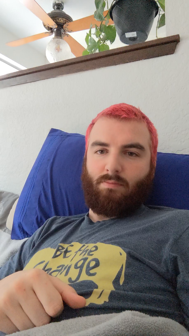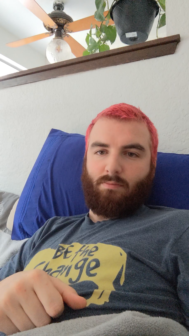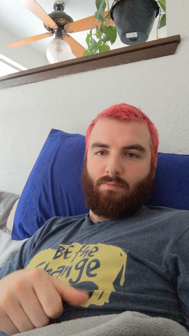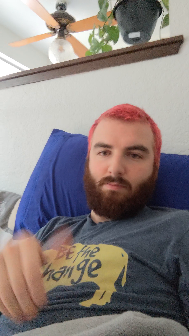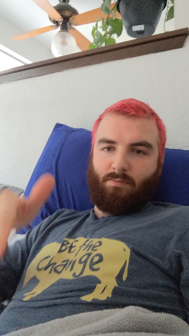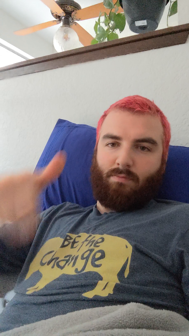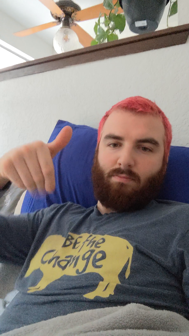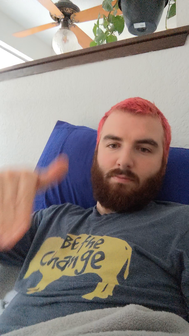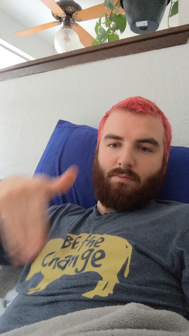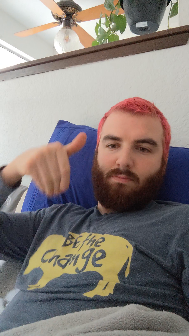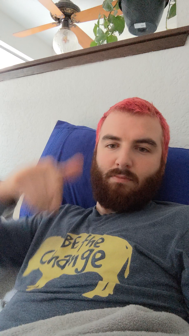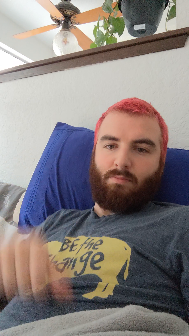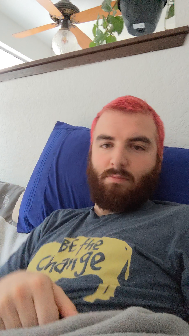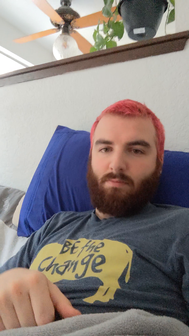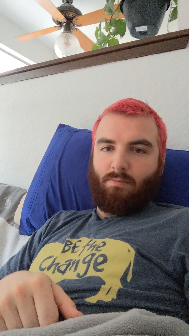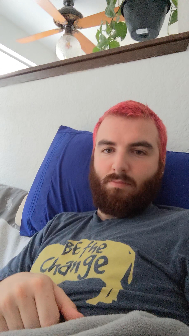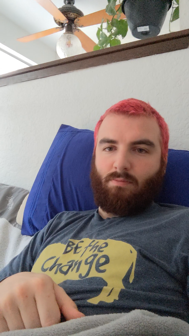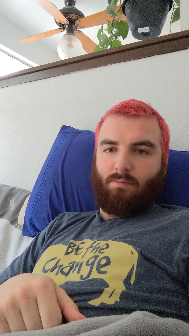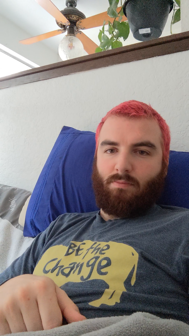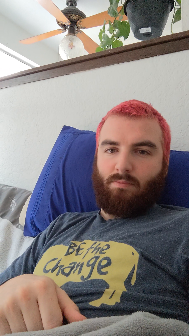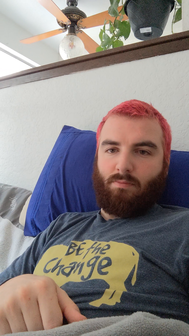pants